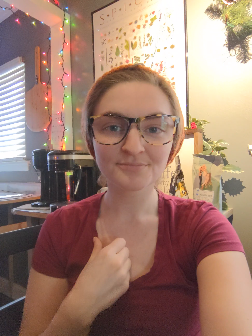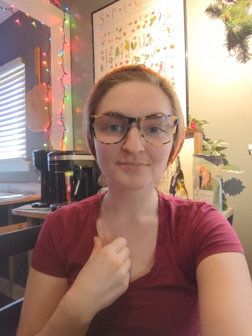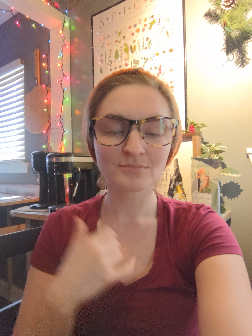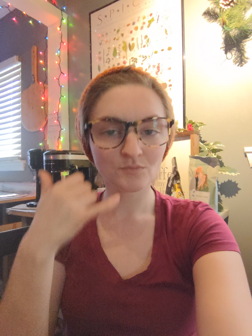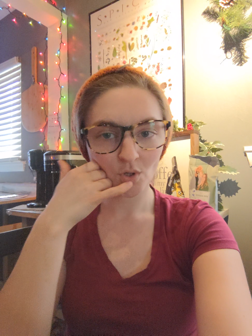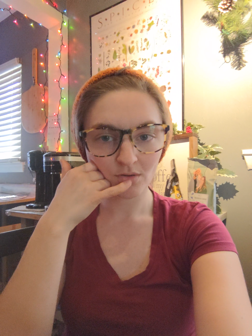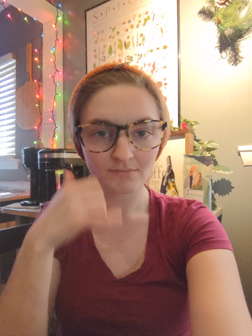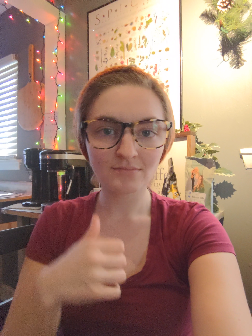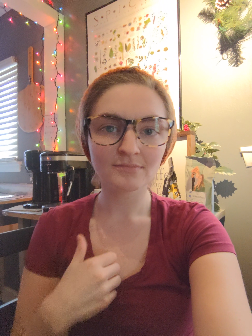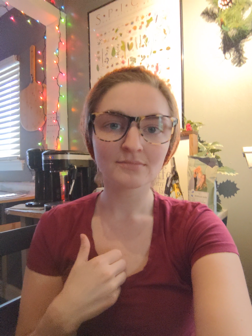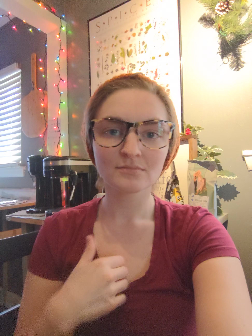call on the phone